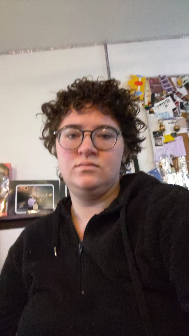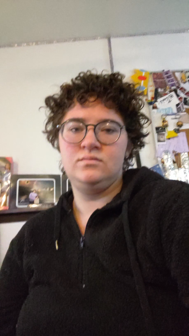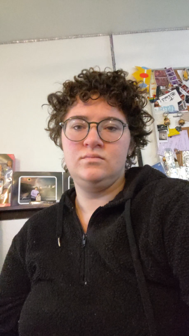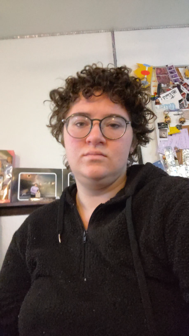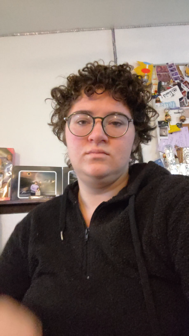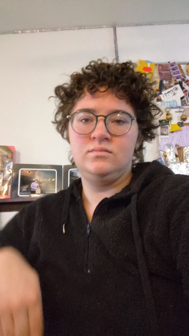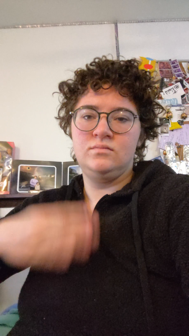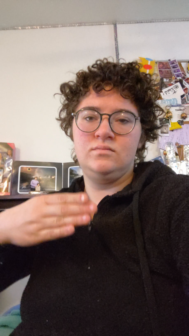kick